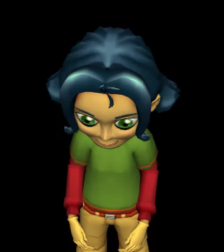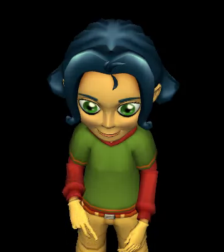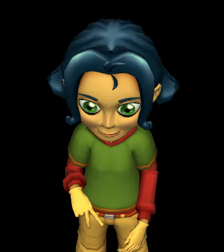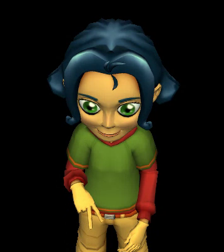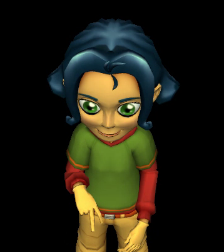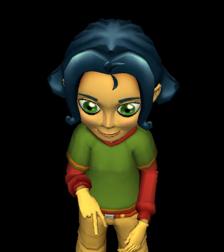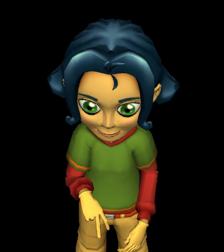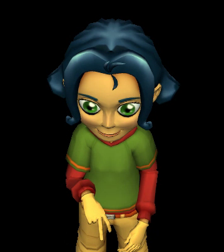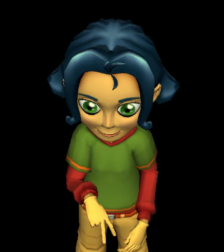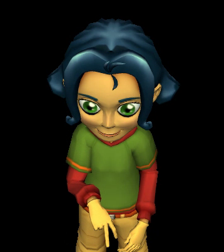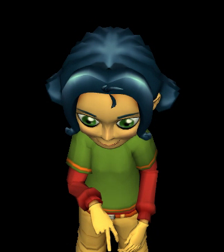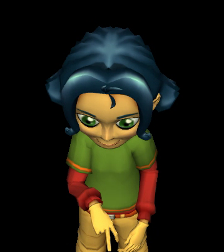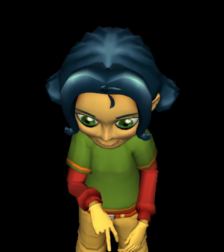يمشي